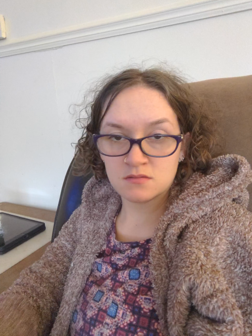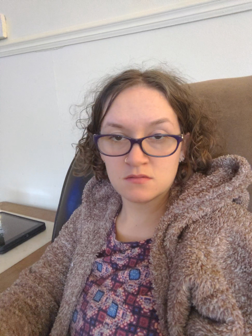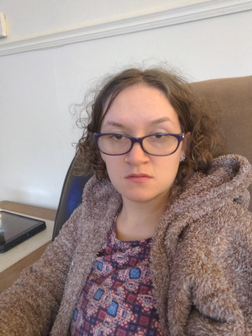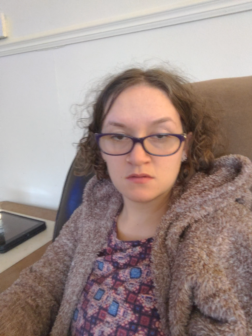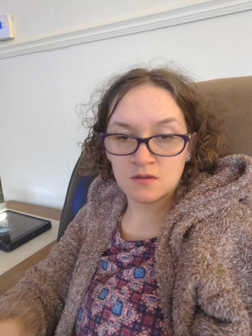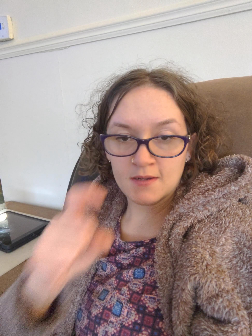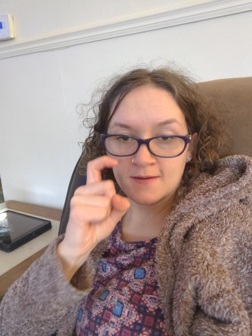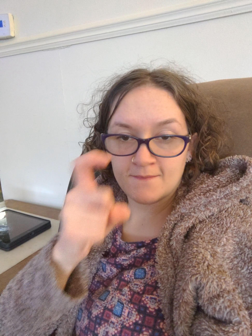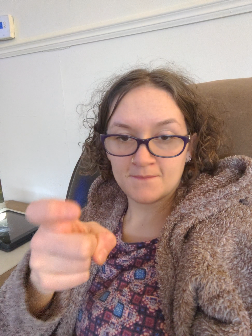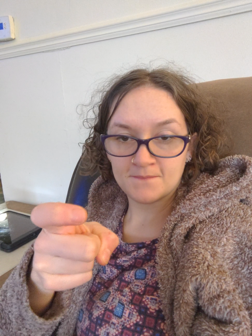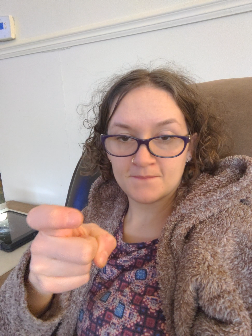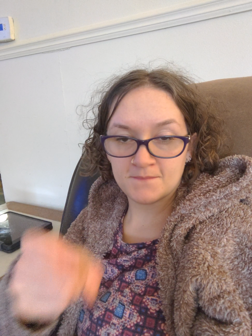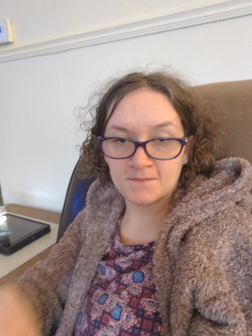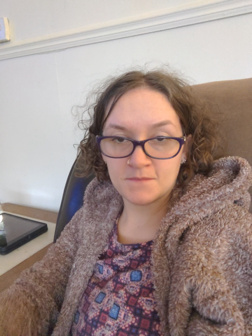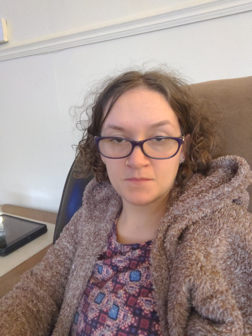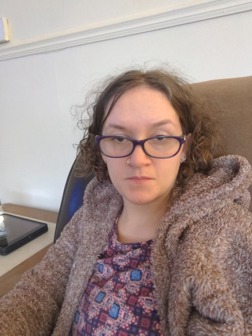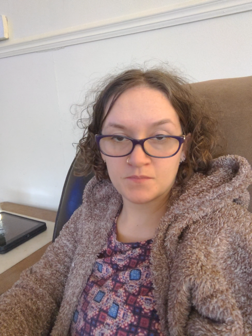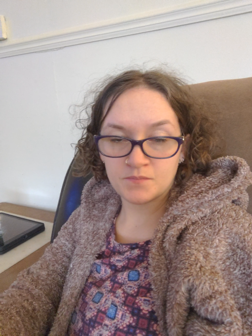gift